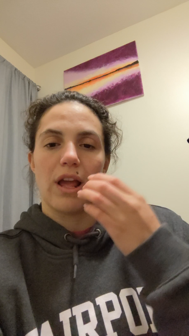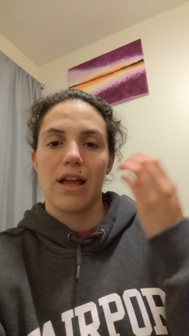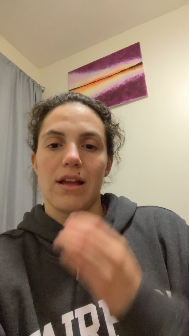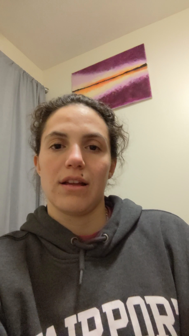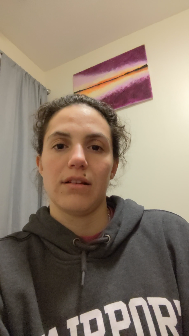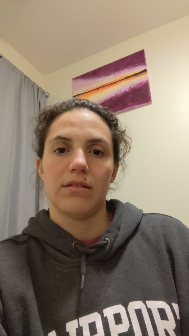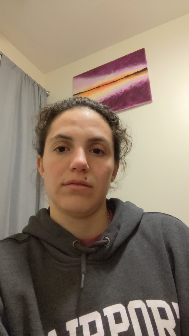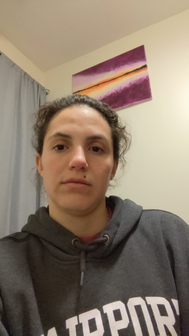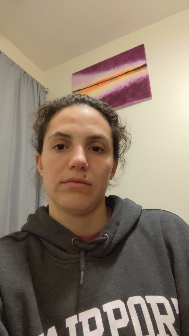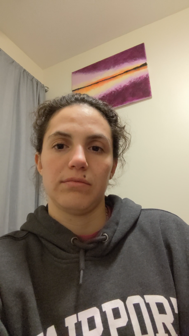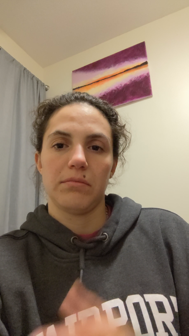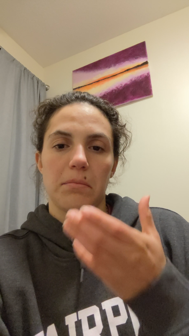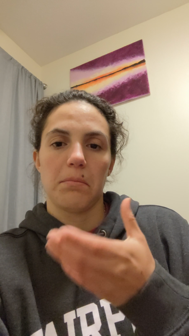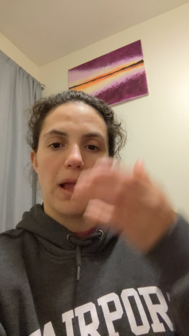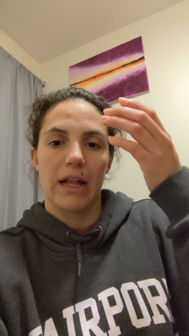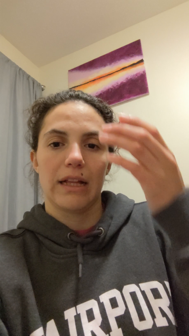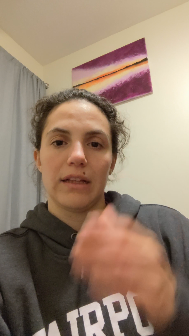bucket